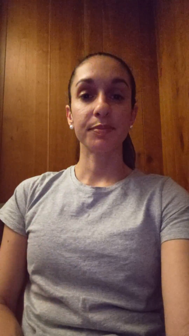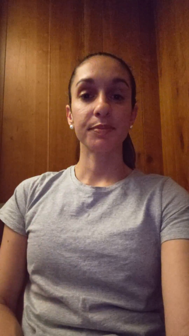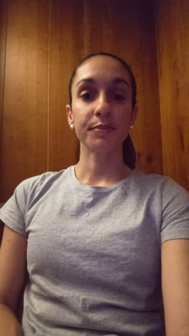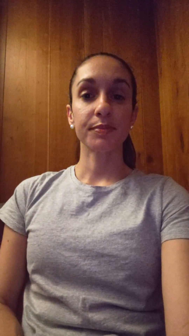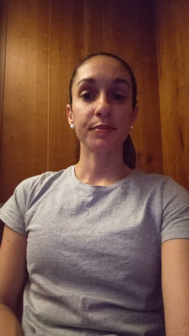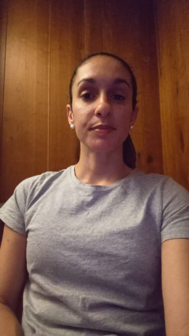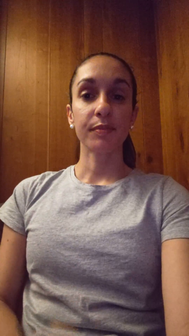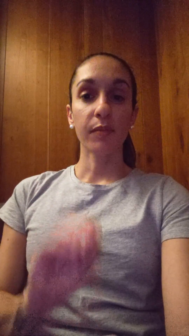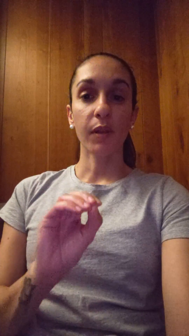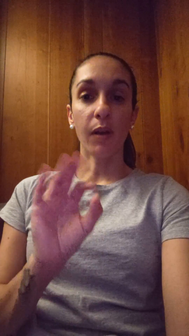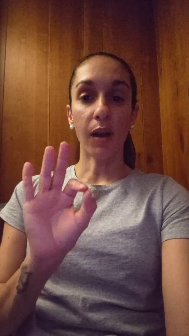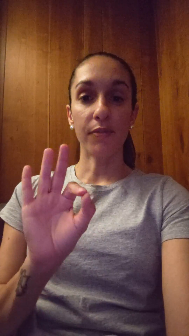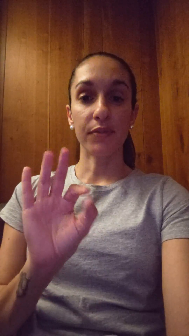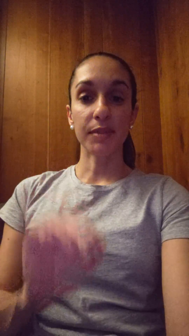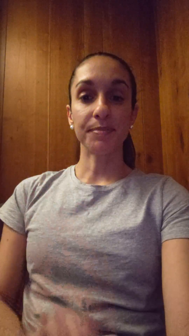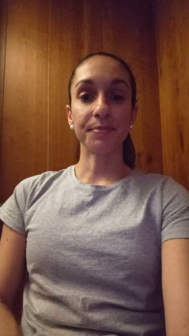of